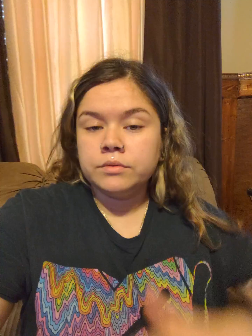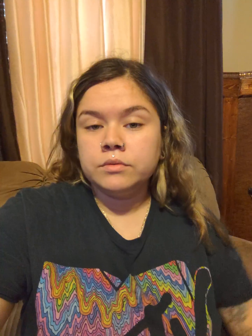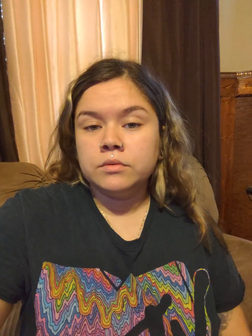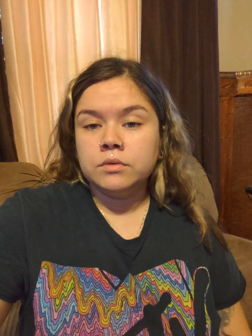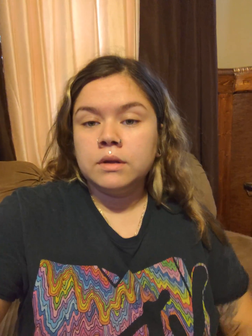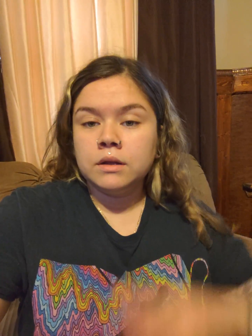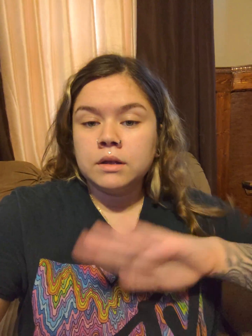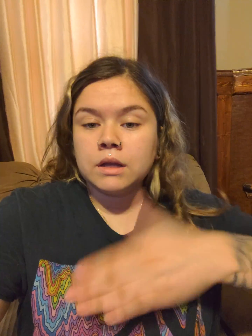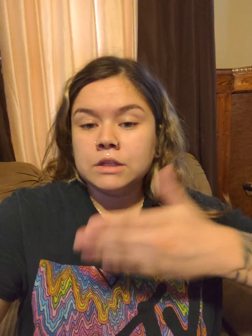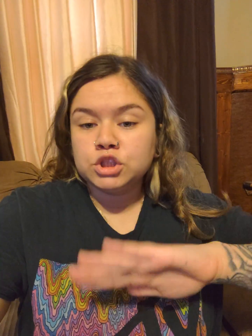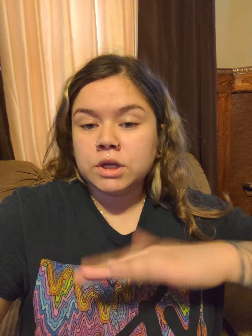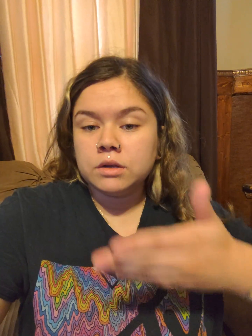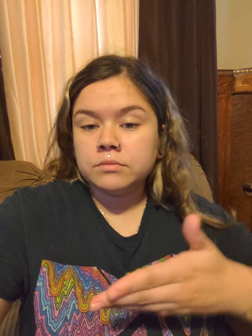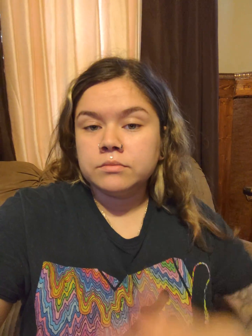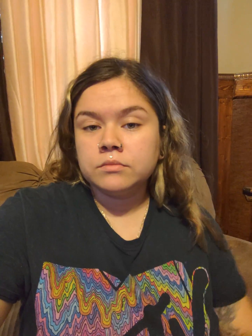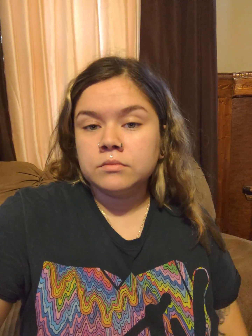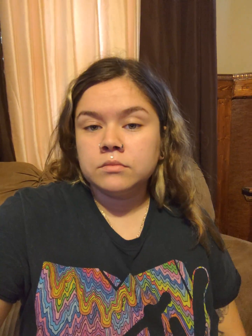kitchen